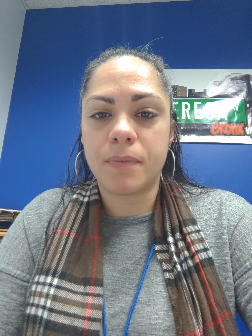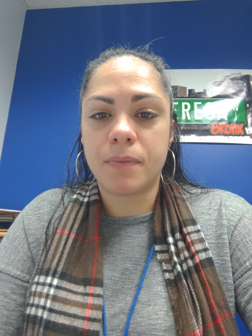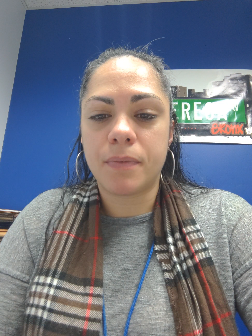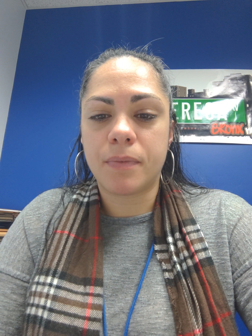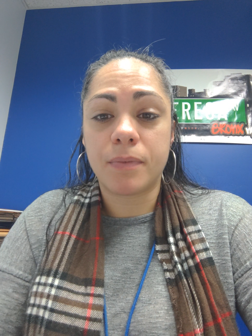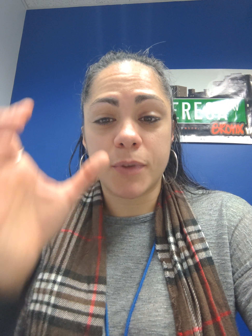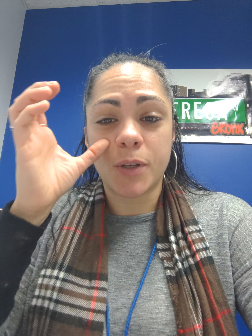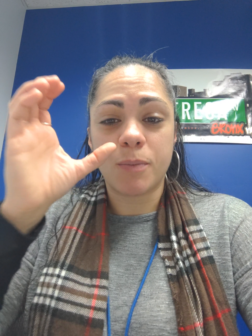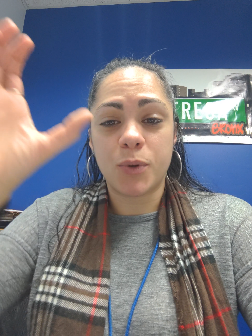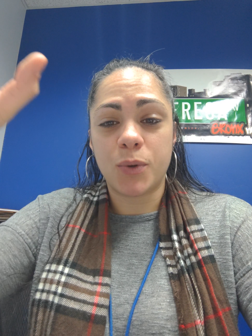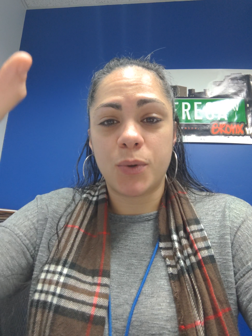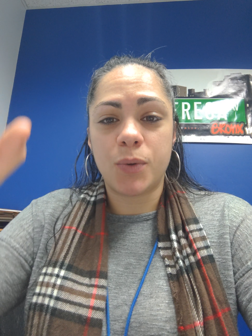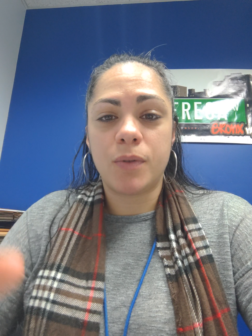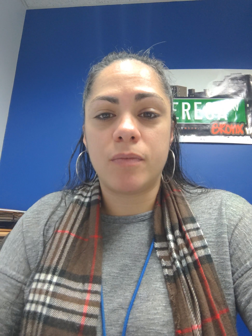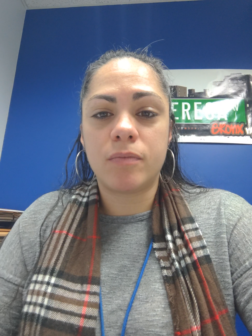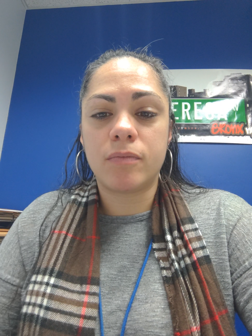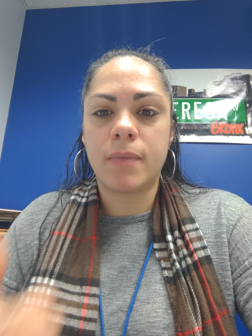moon